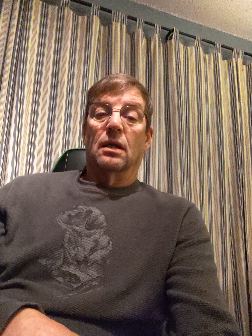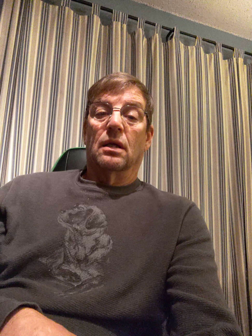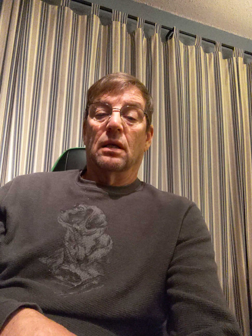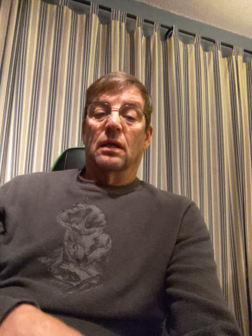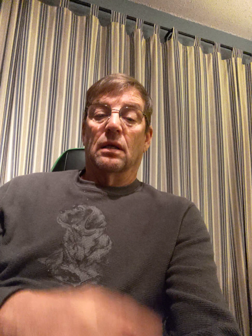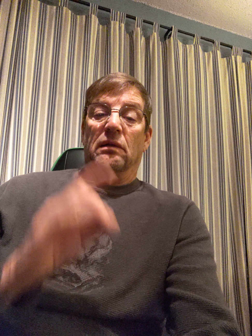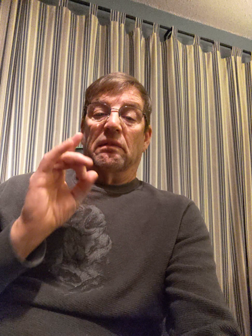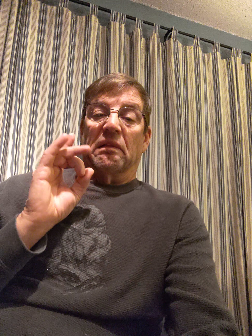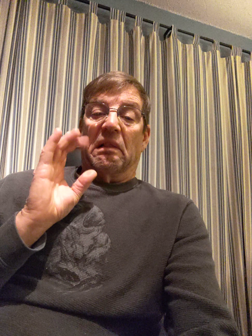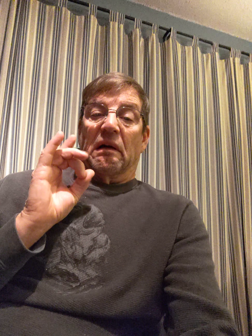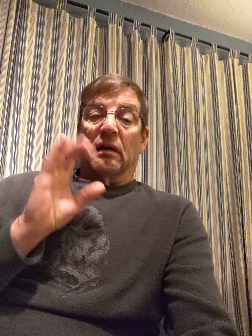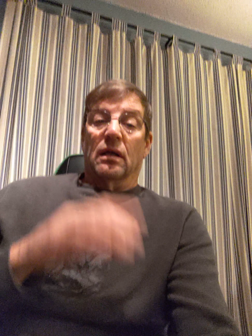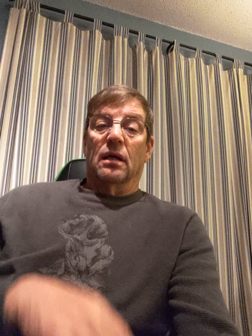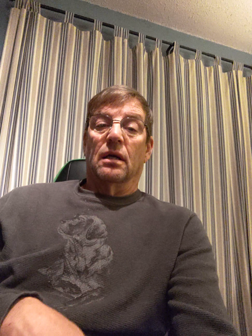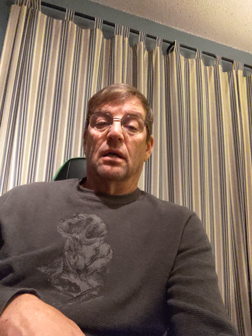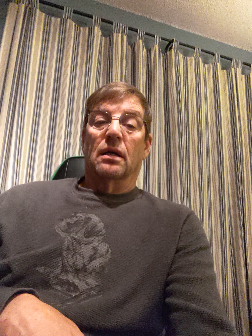yucky